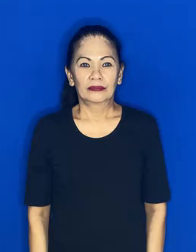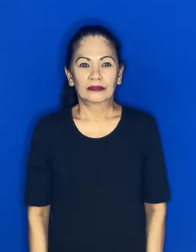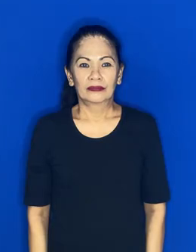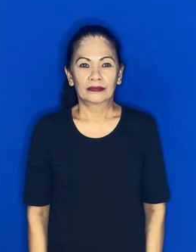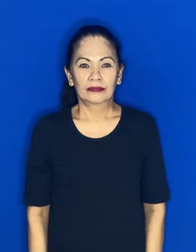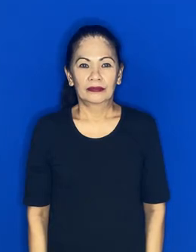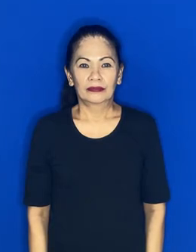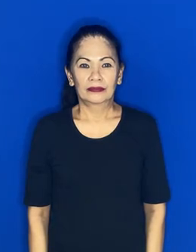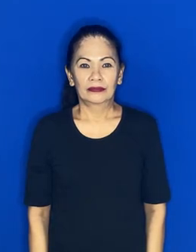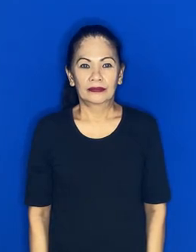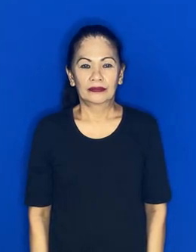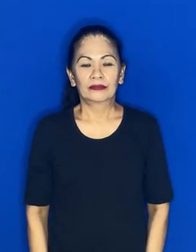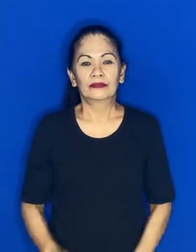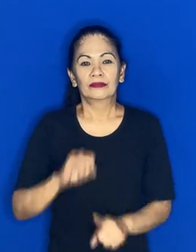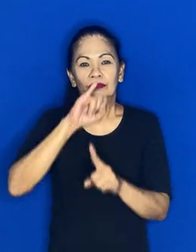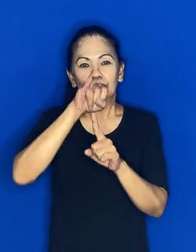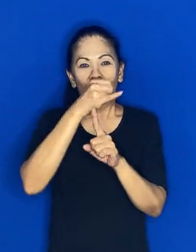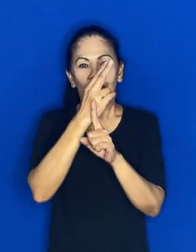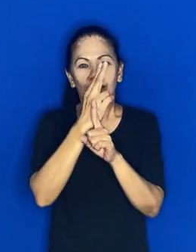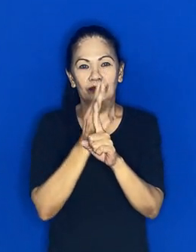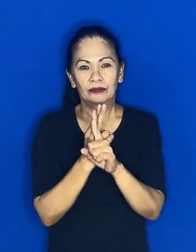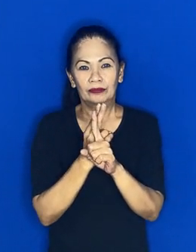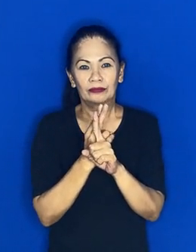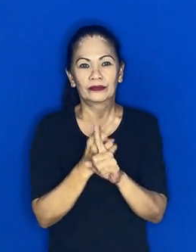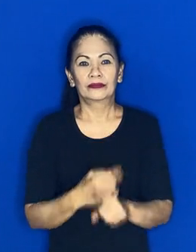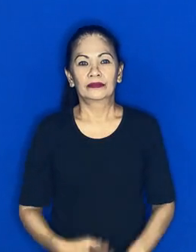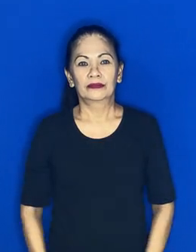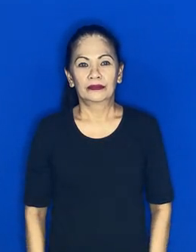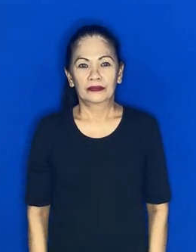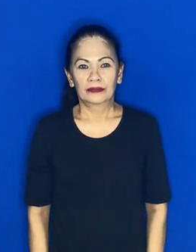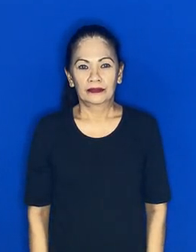june